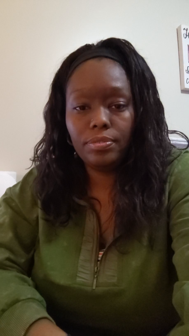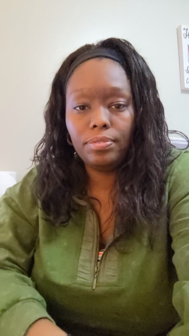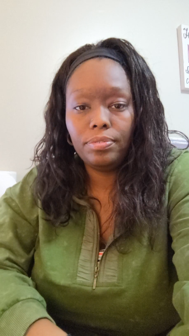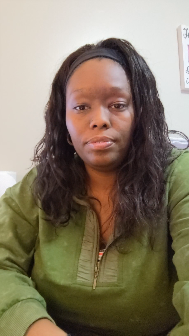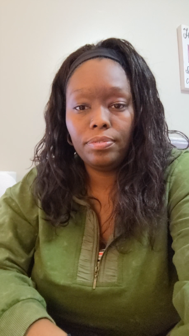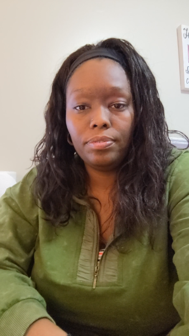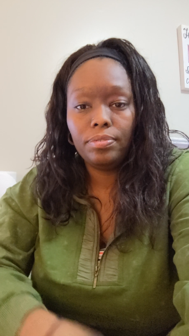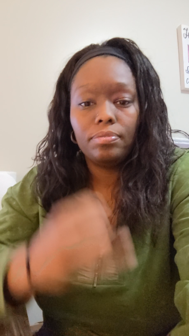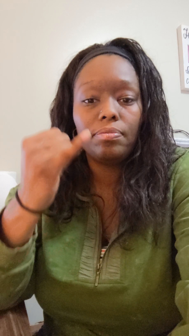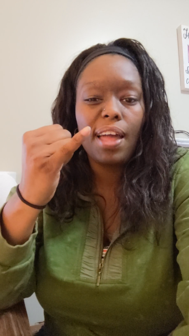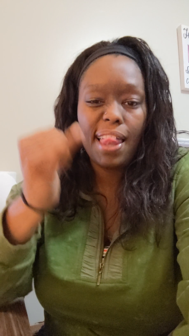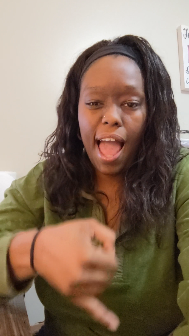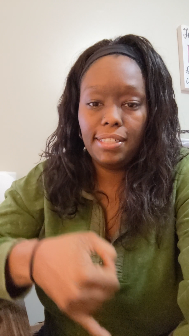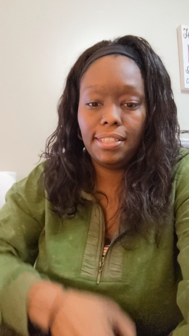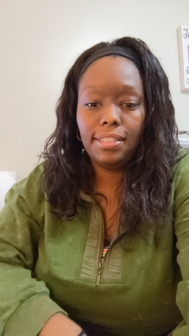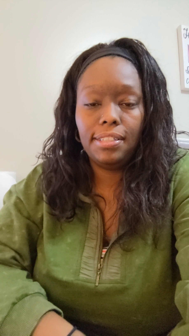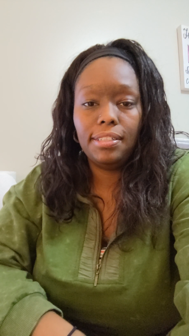last